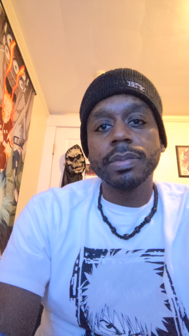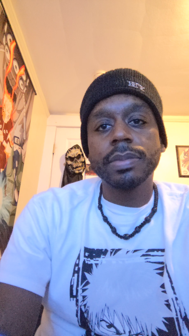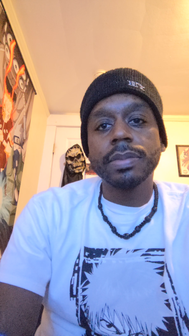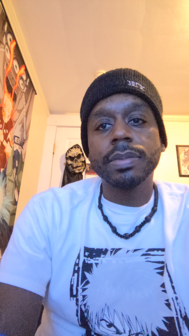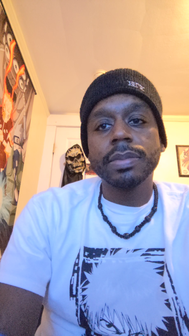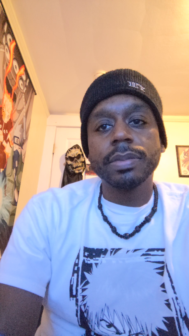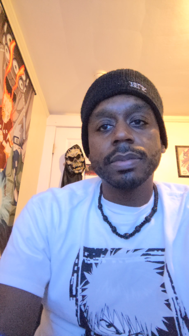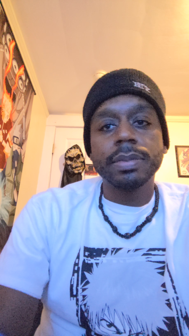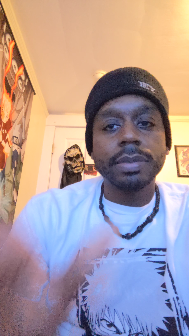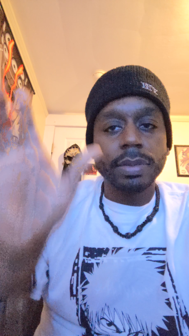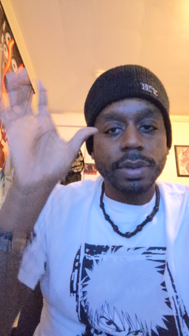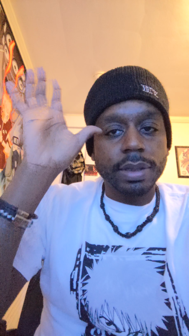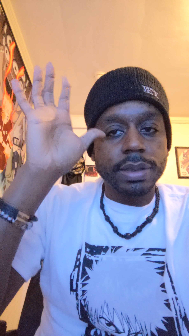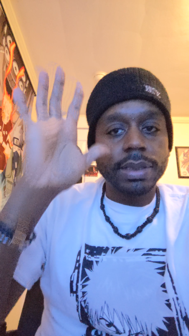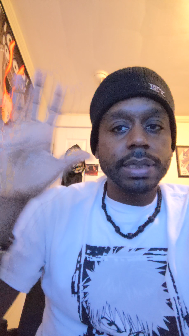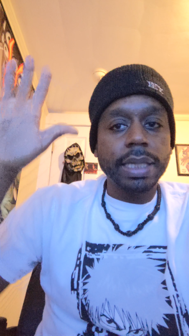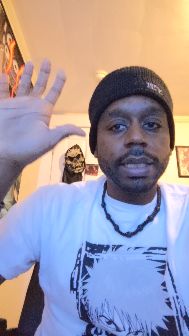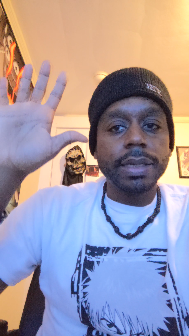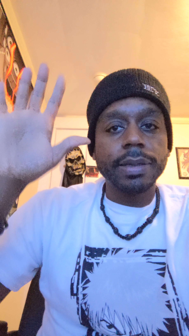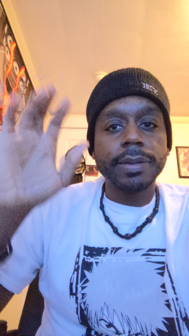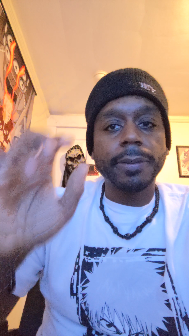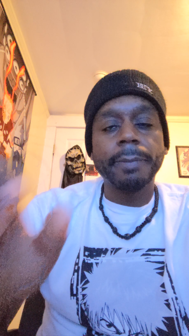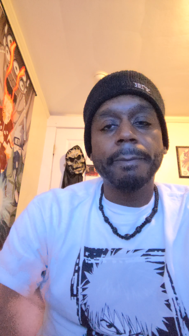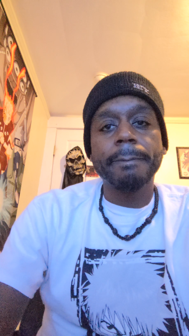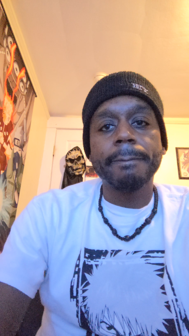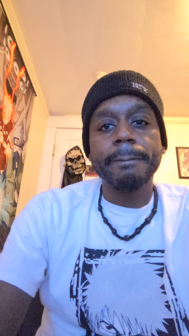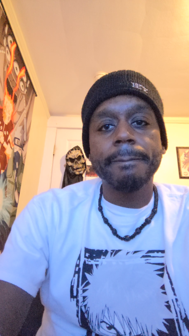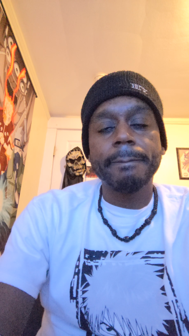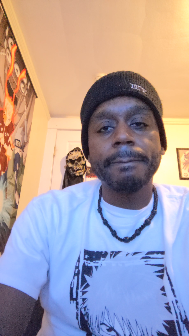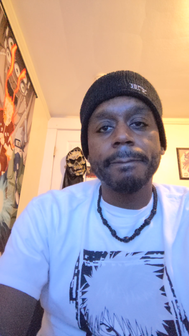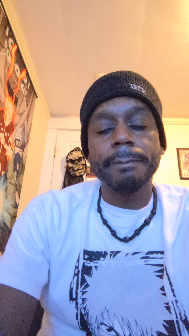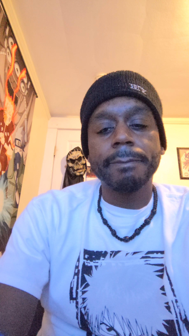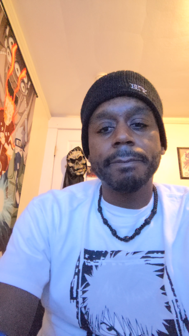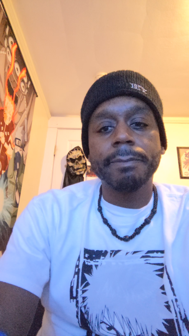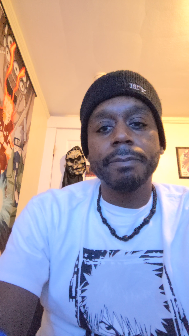deer